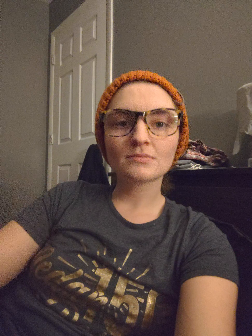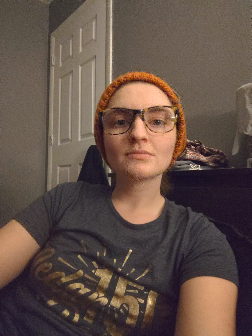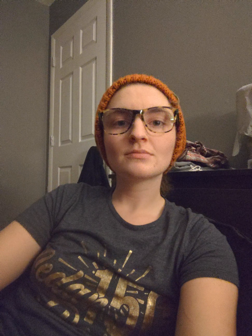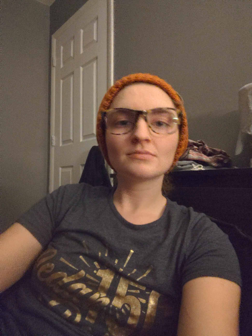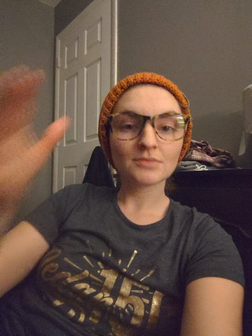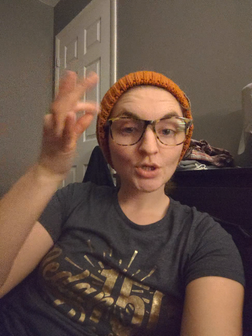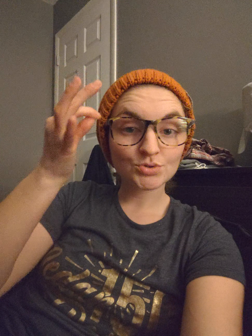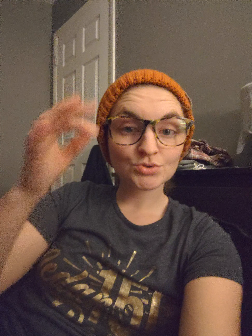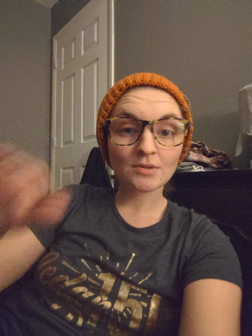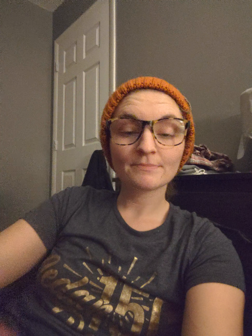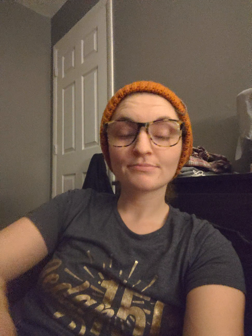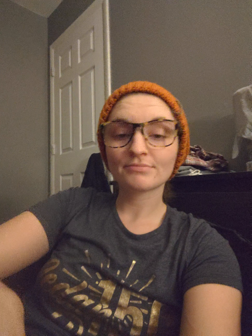hair